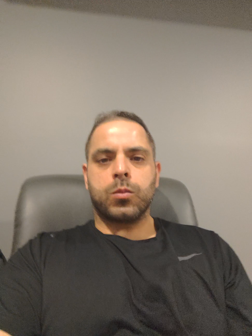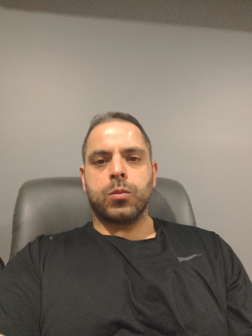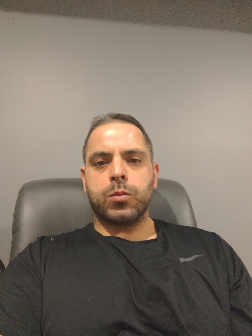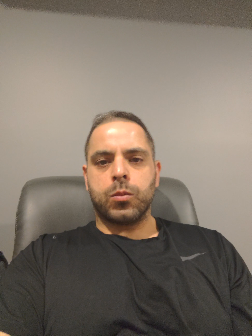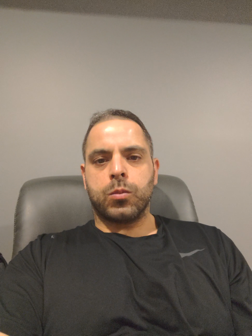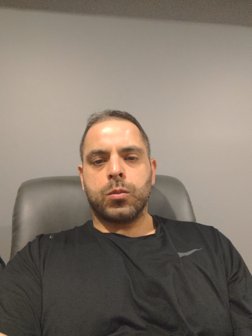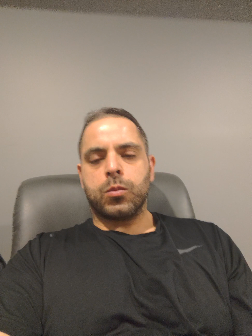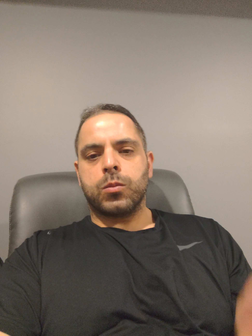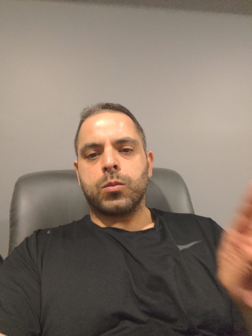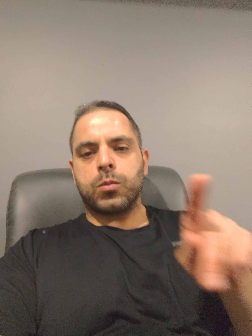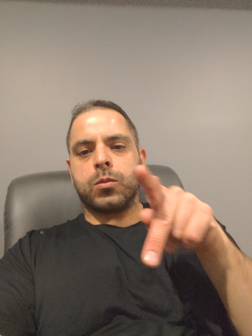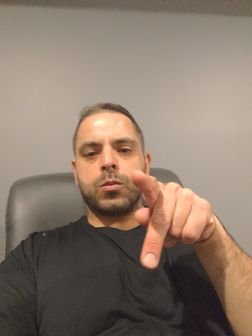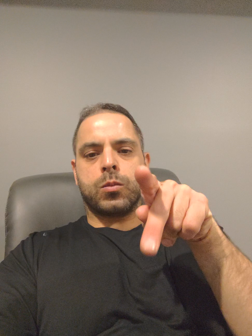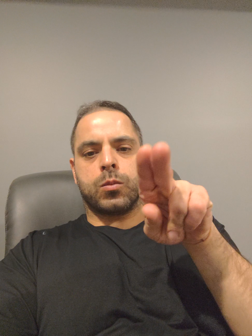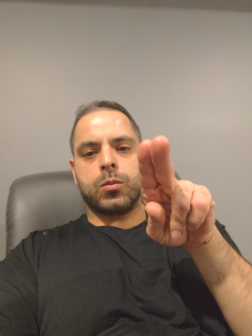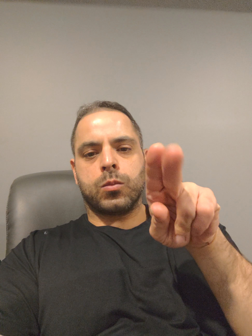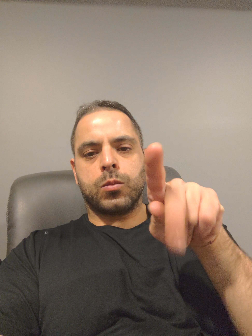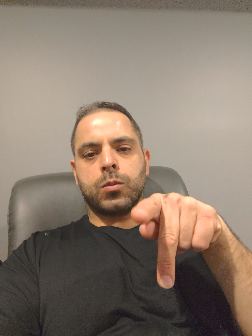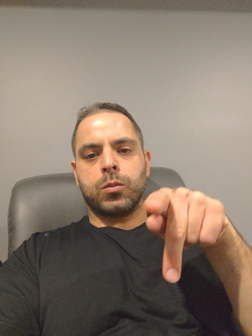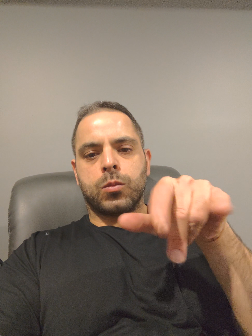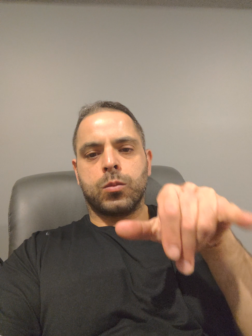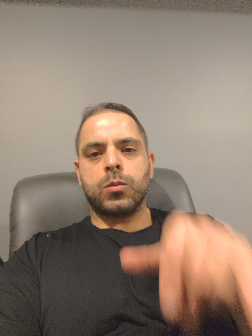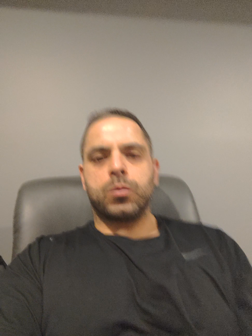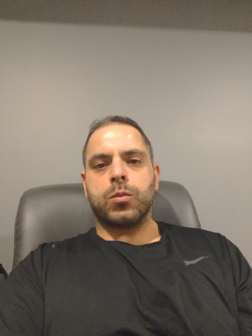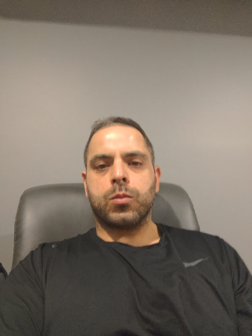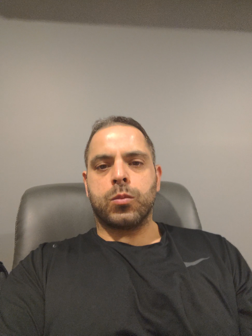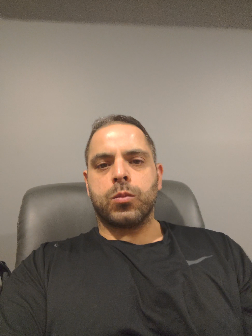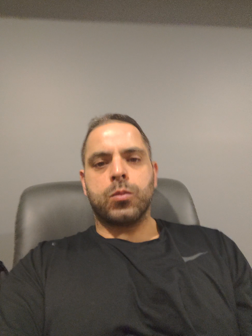puppy